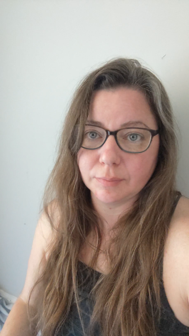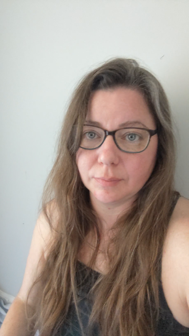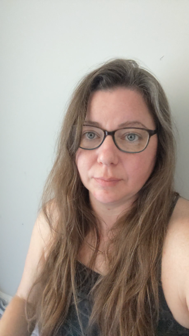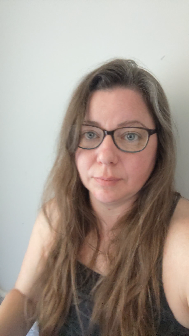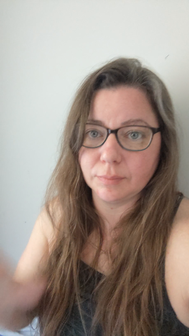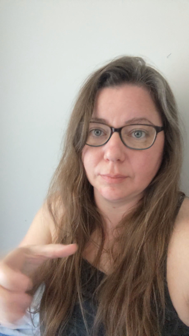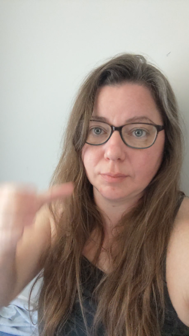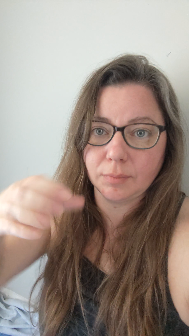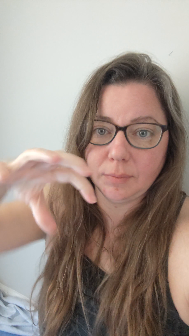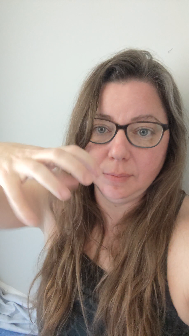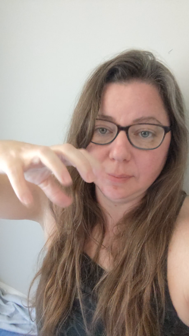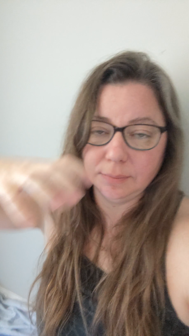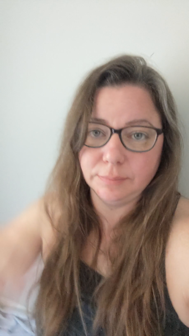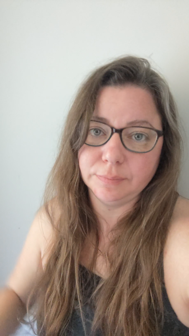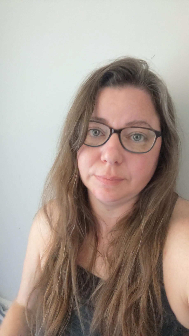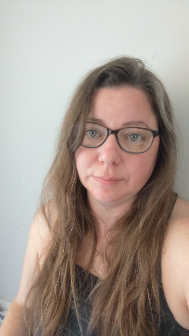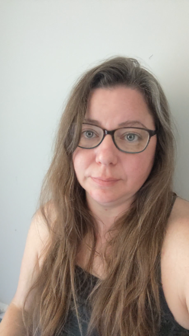jar